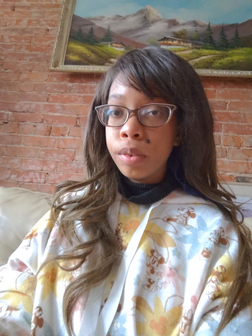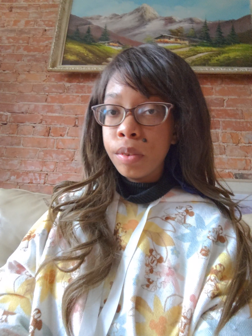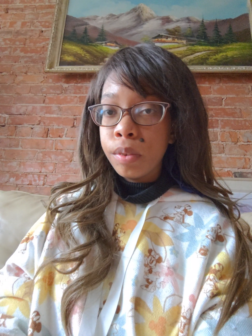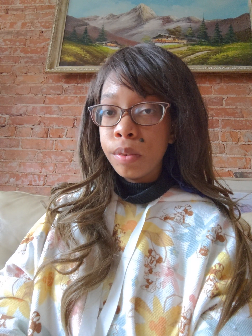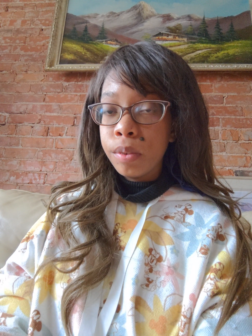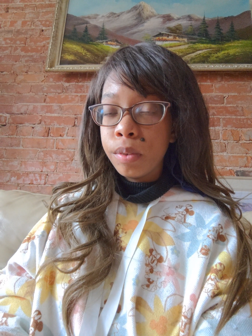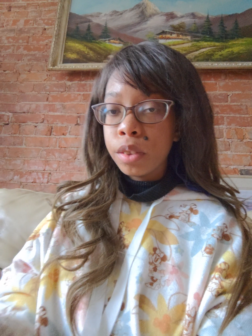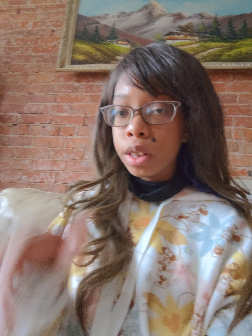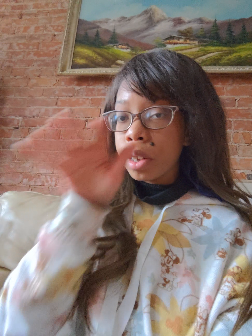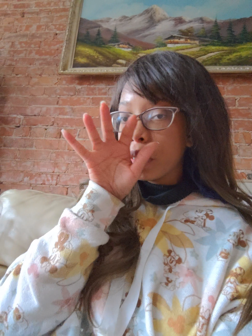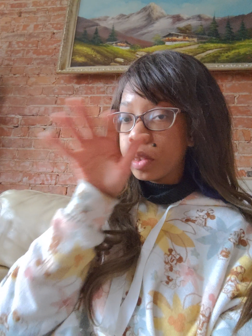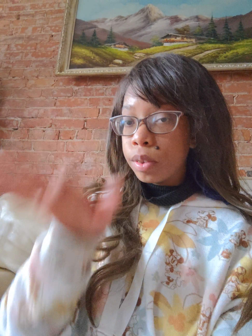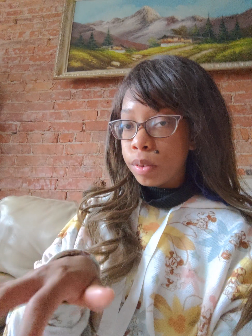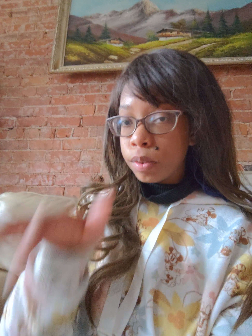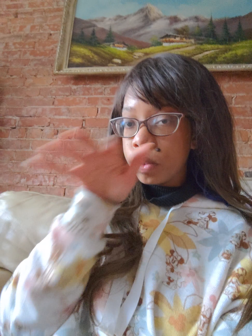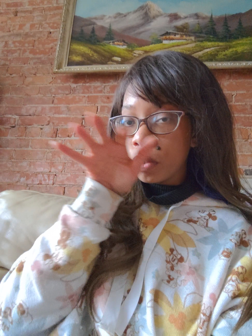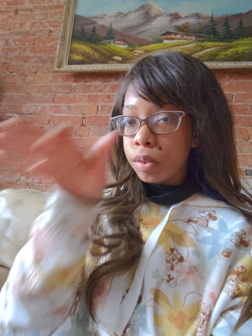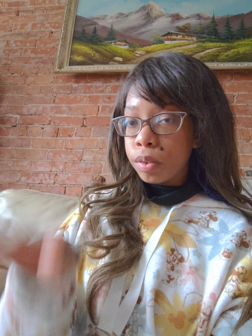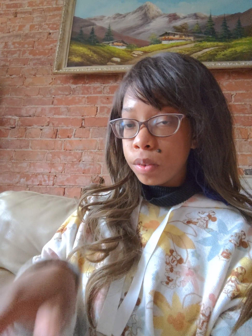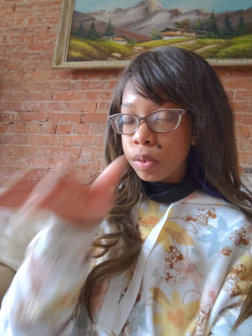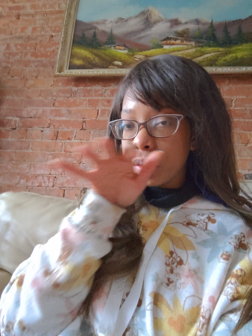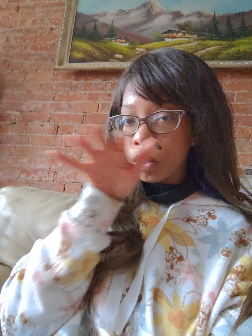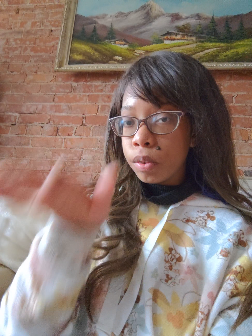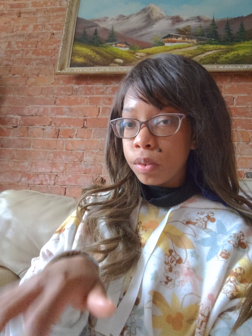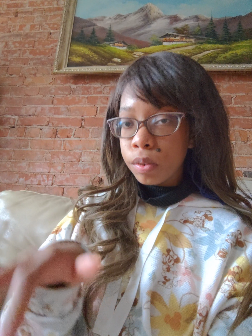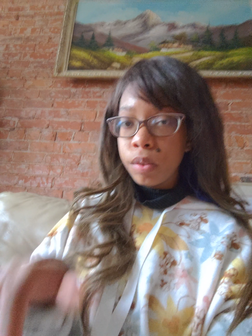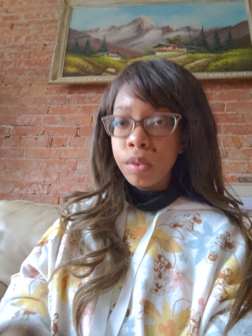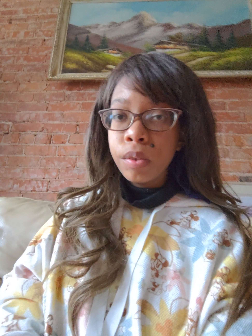alligator